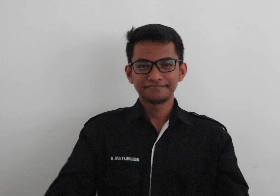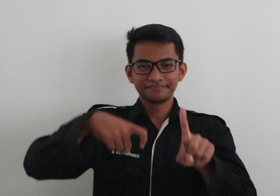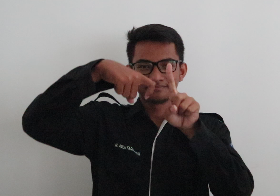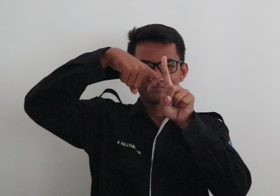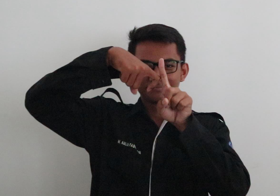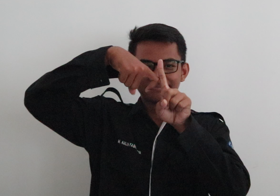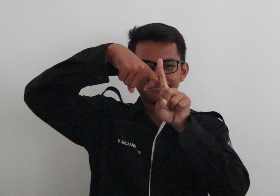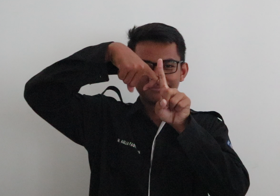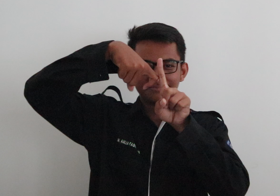K